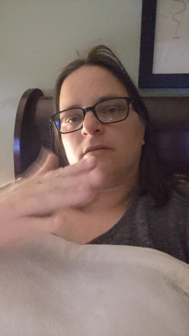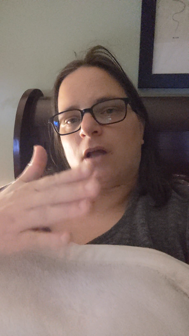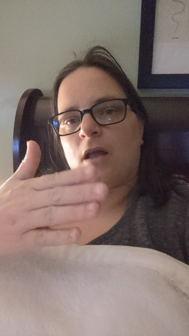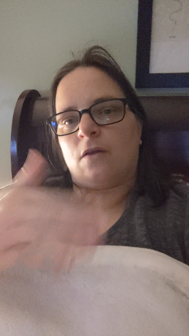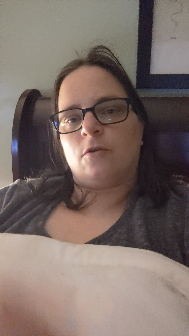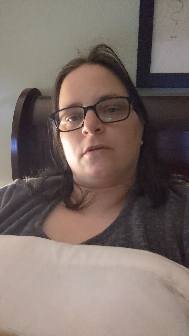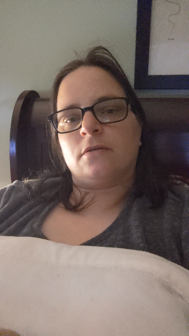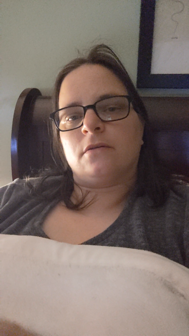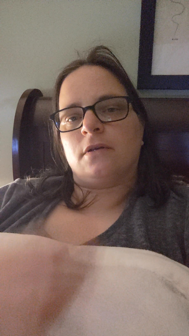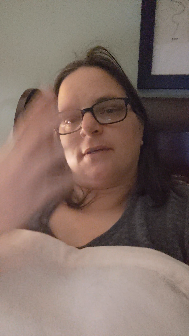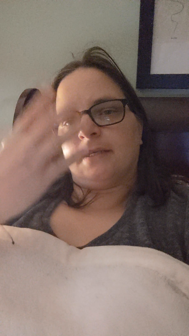asleep